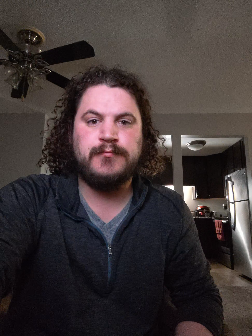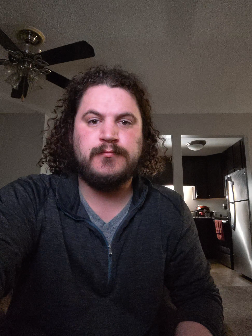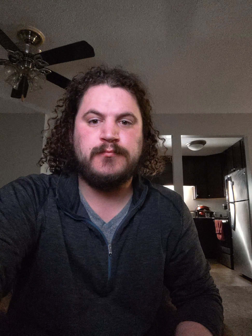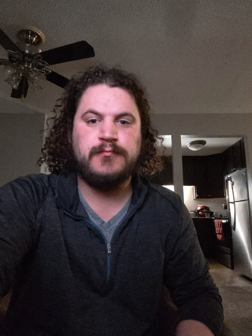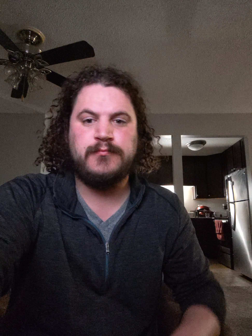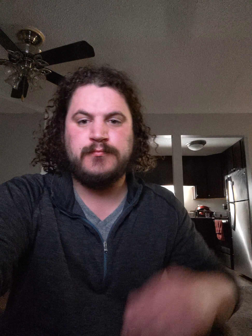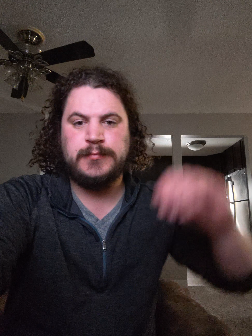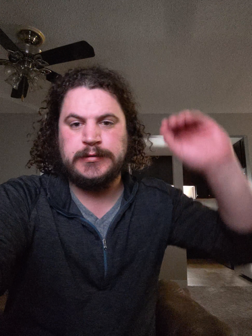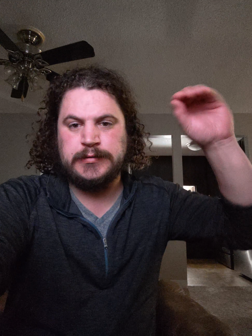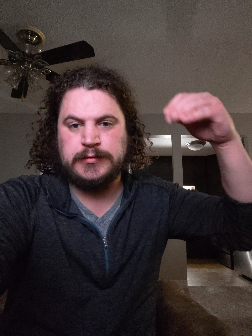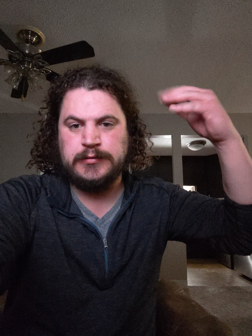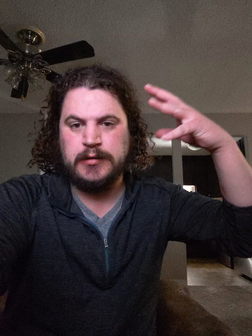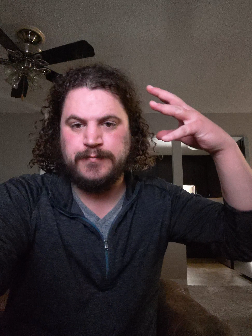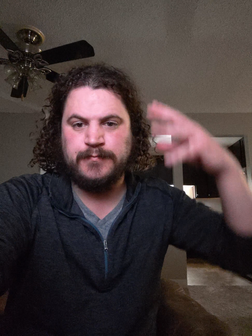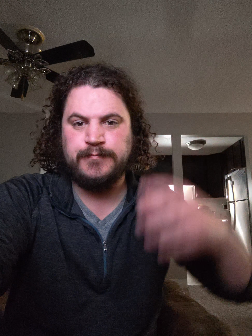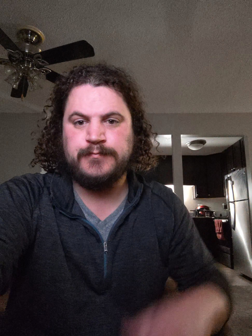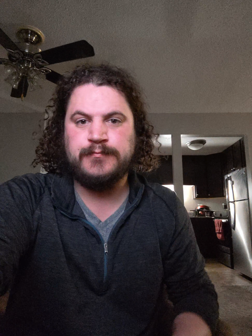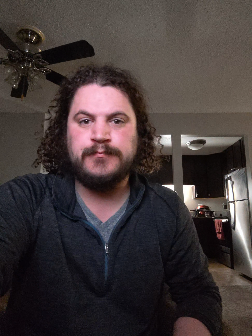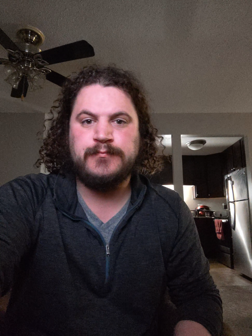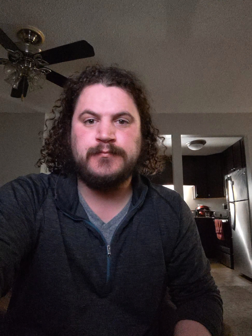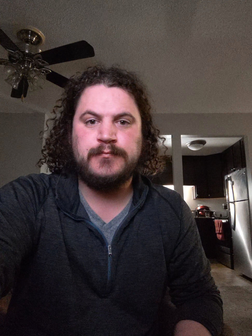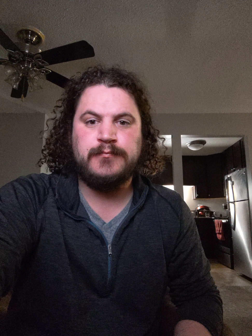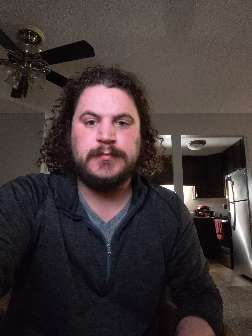sun